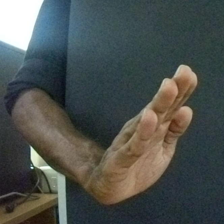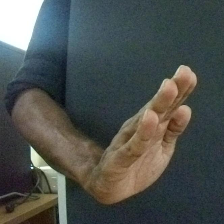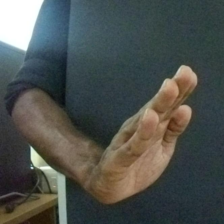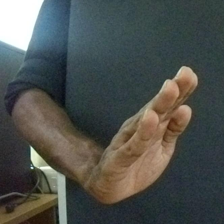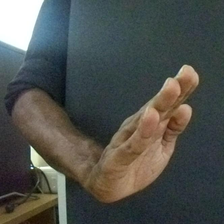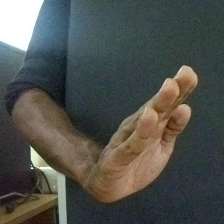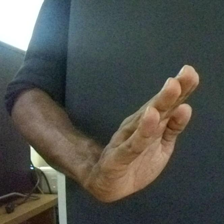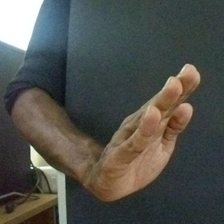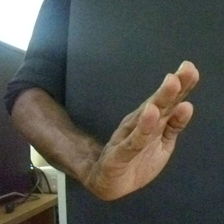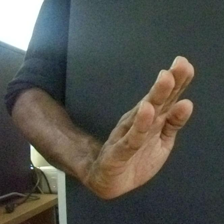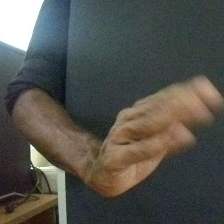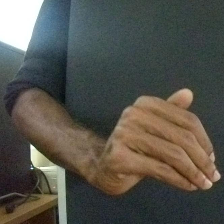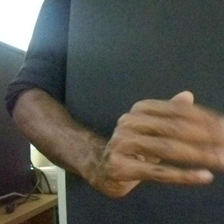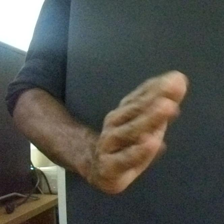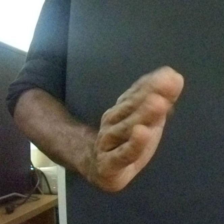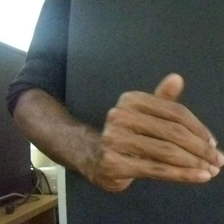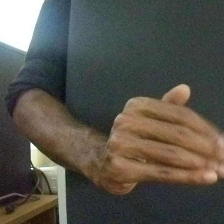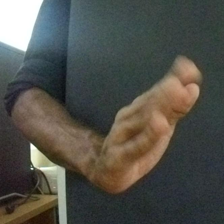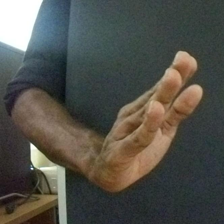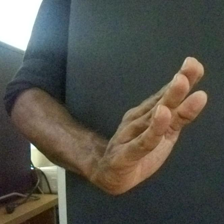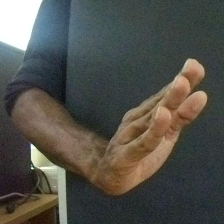call